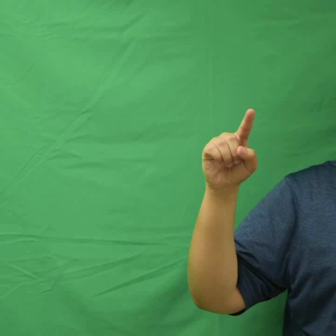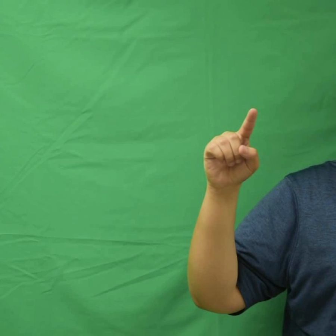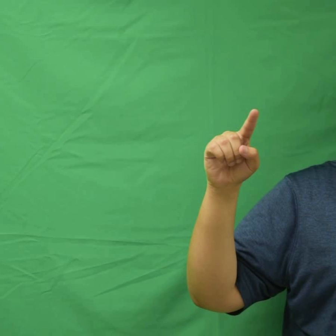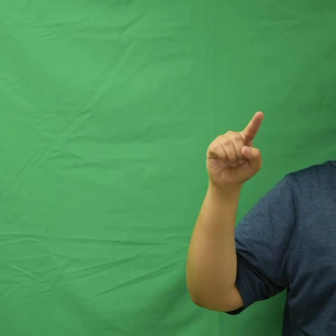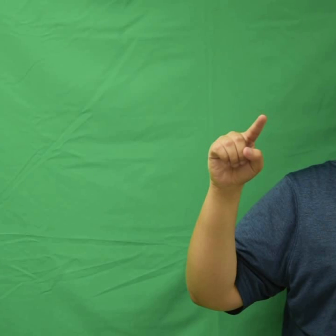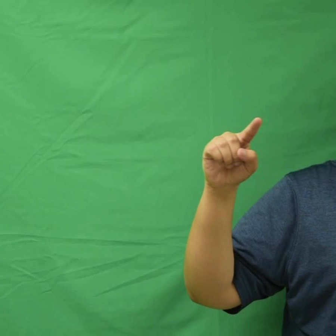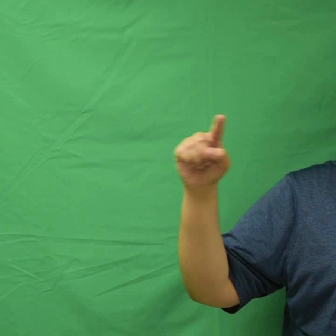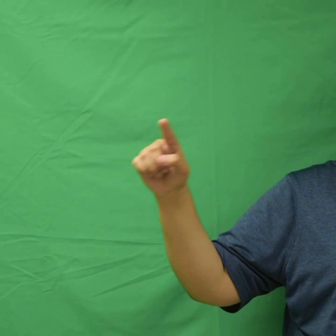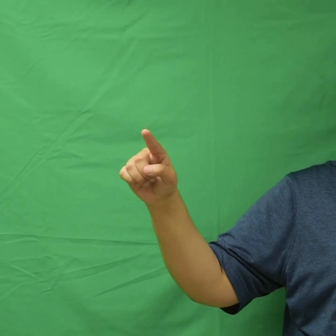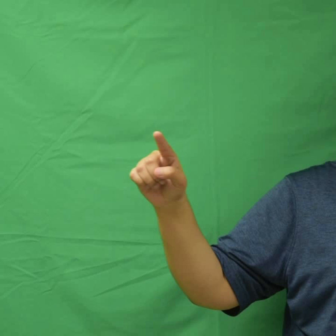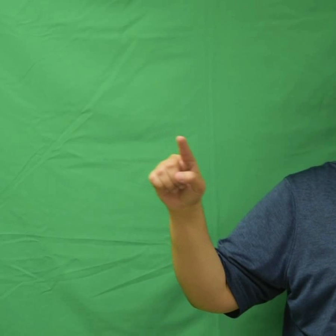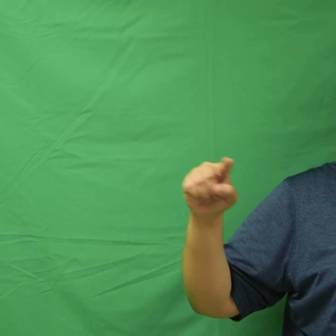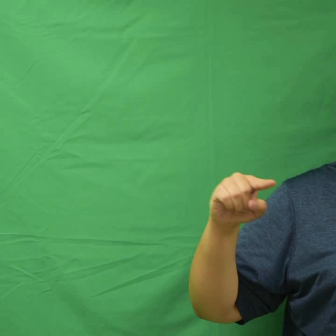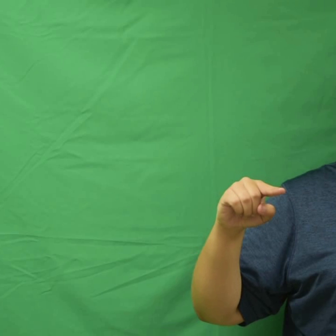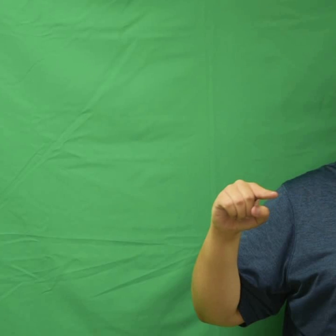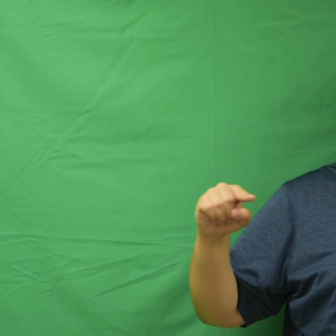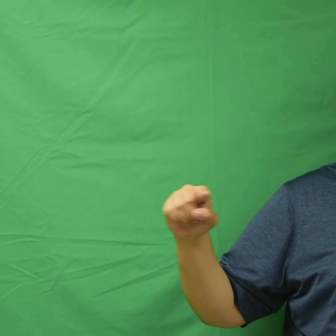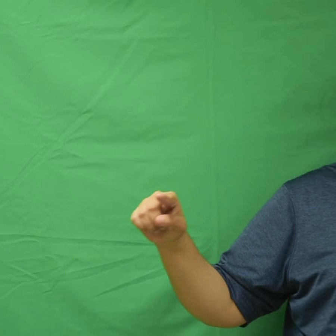Z